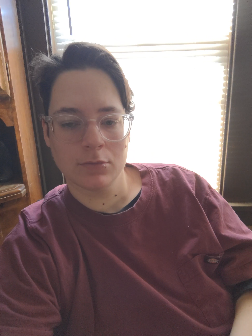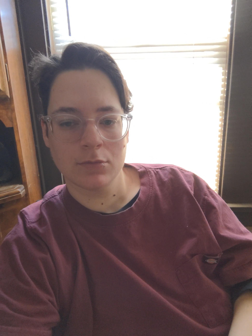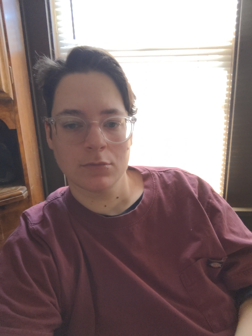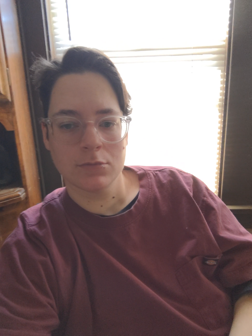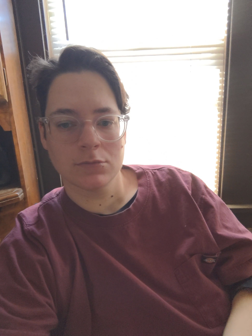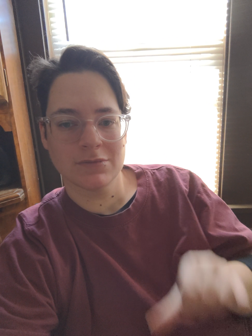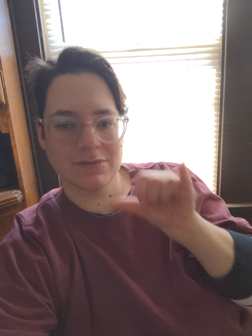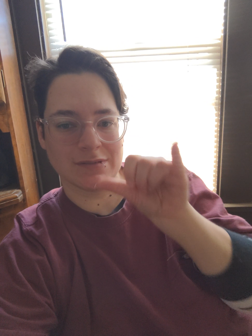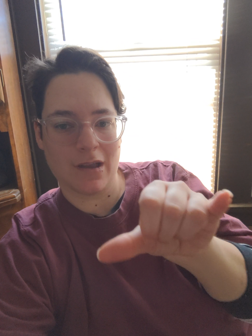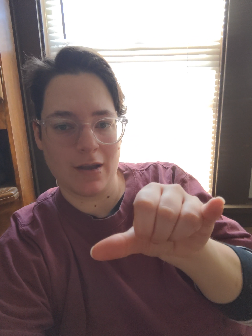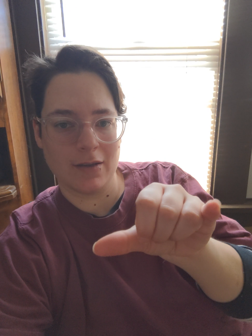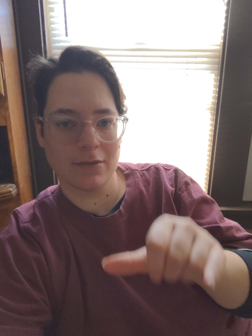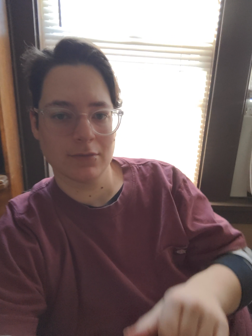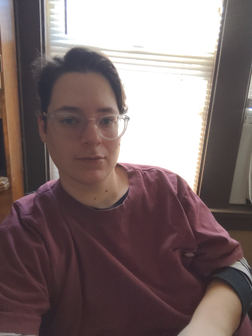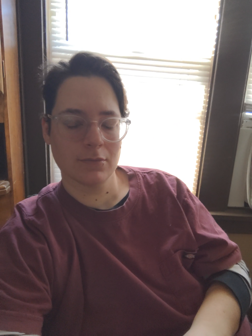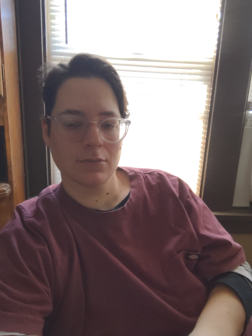stay